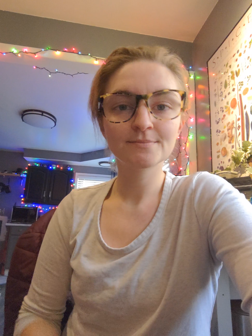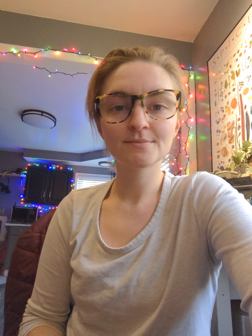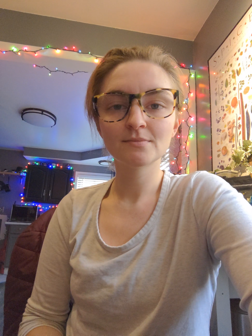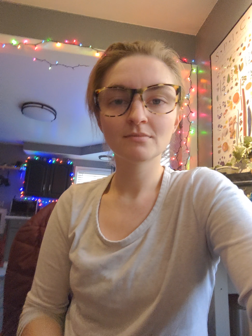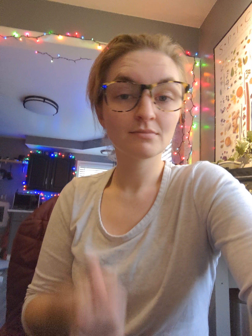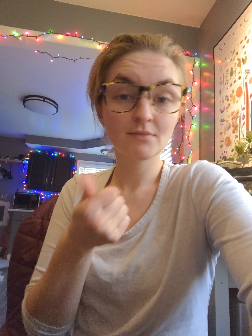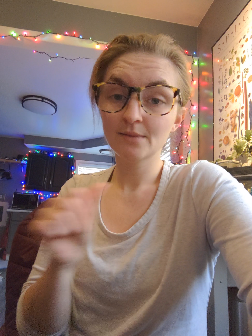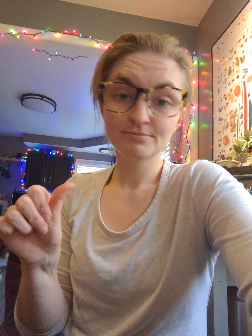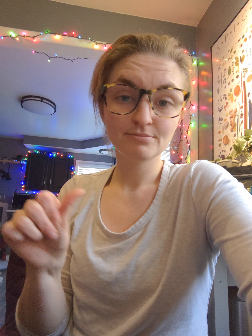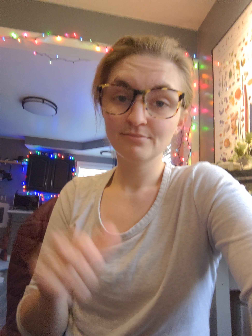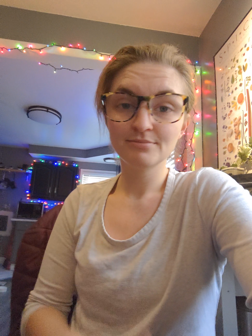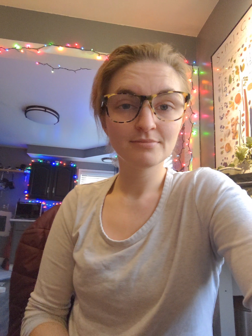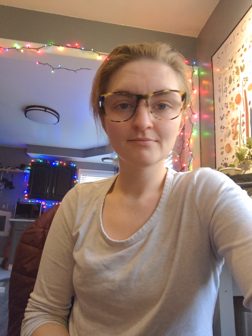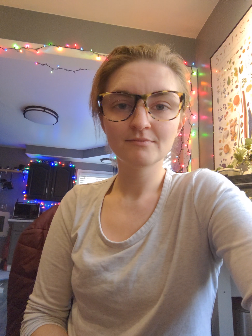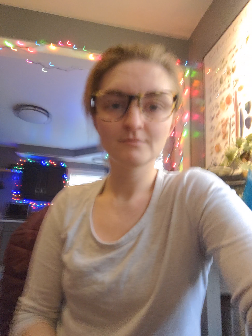any